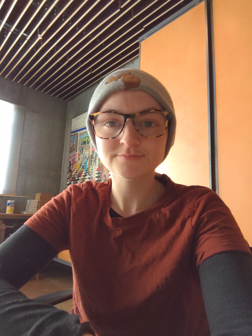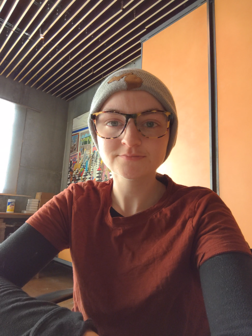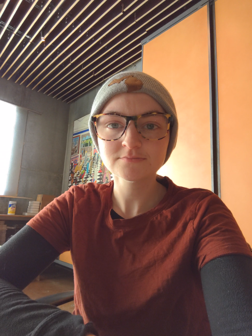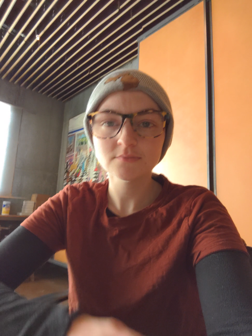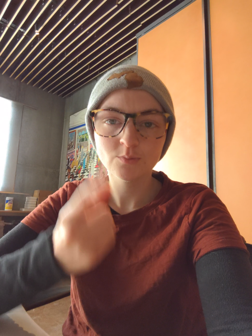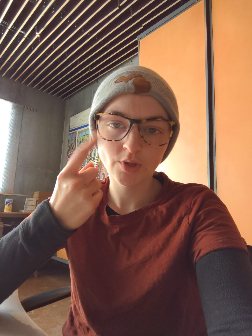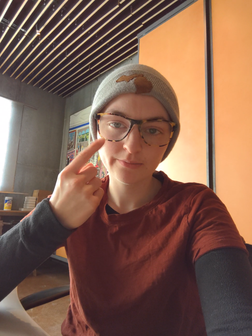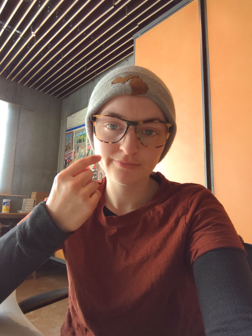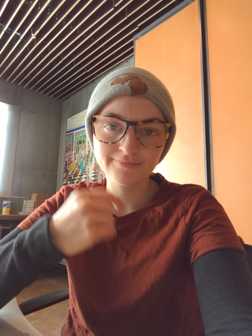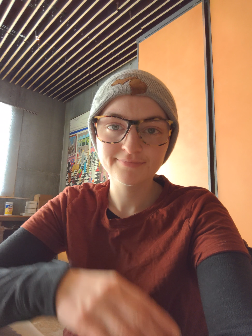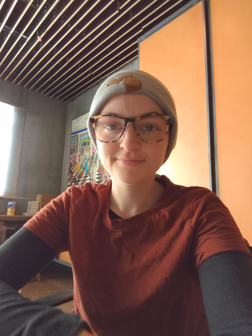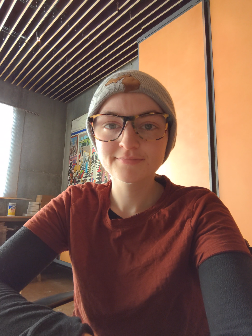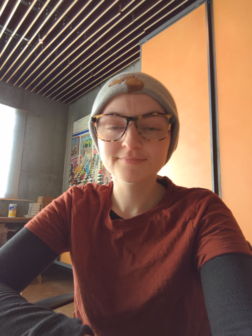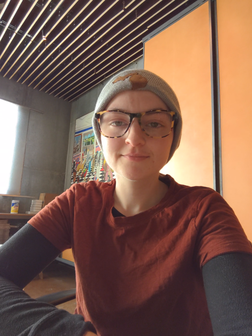cry